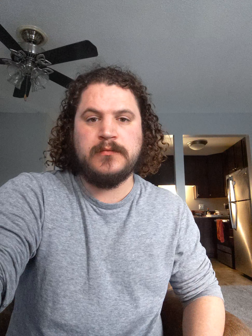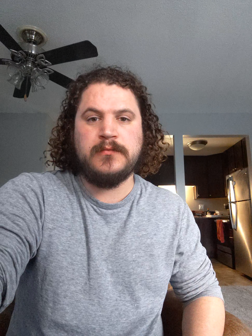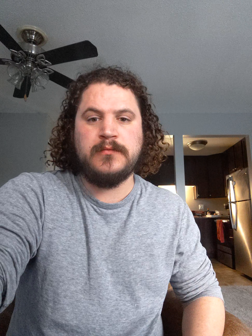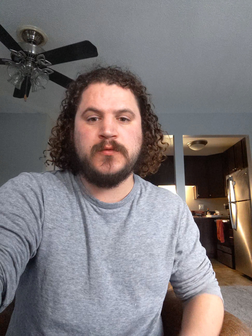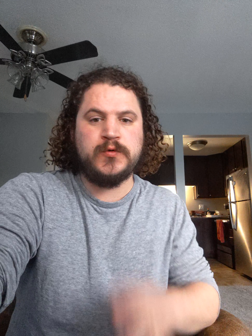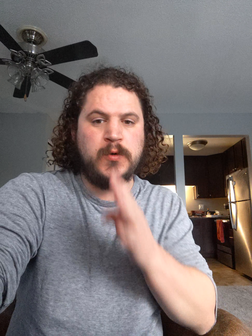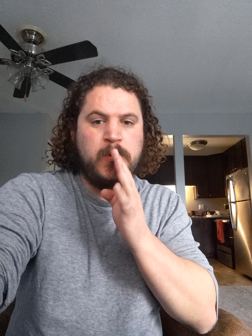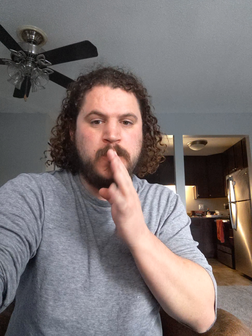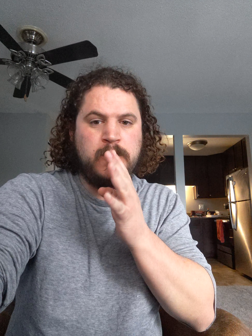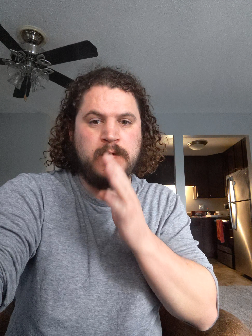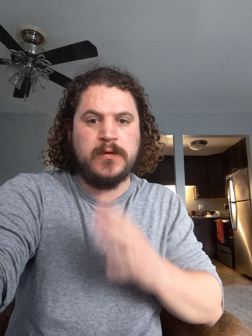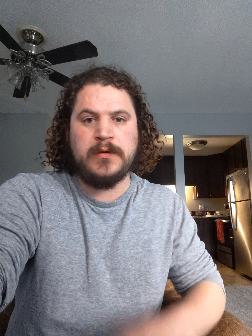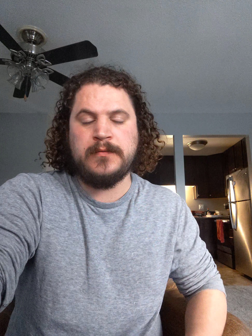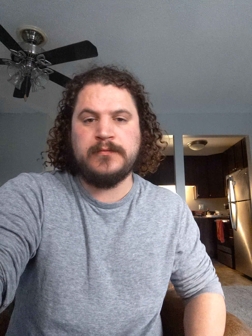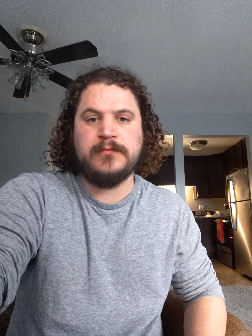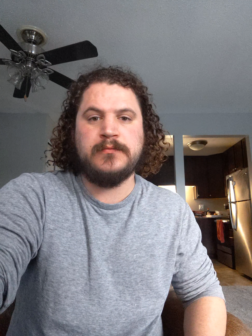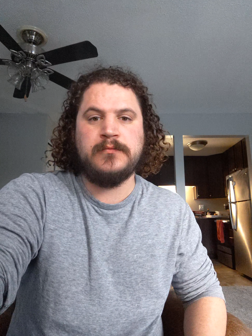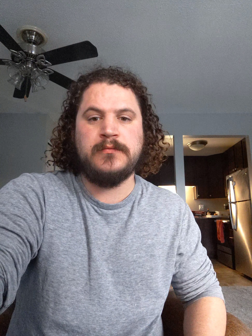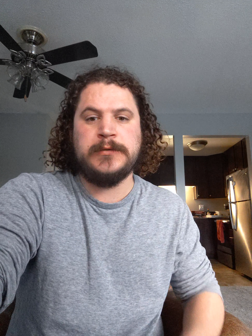talk